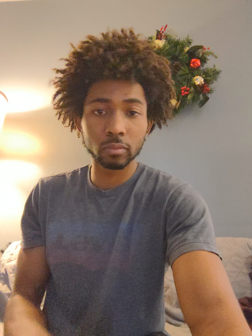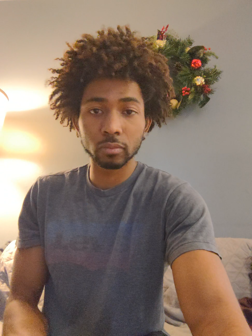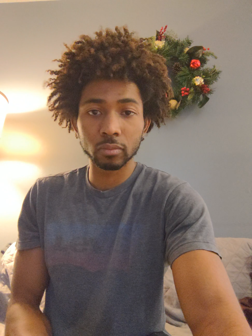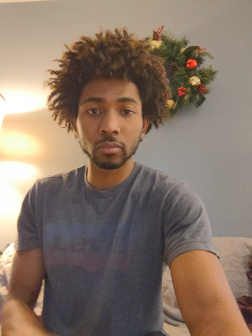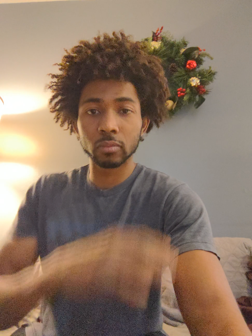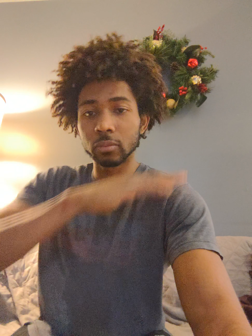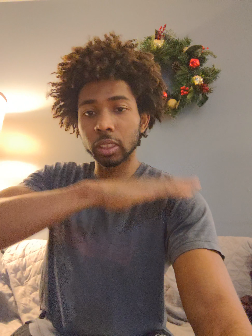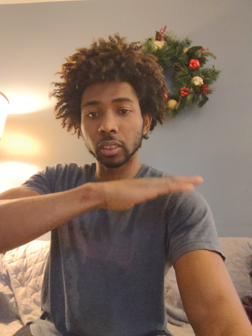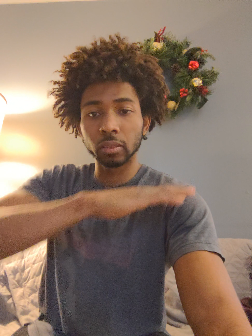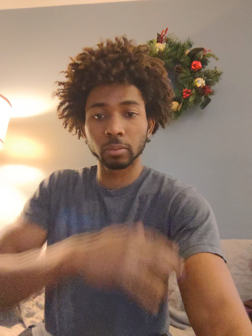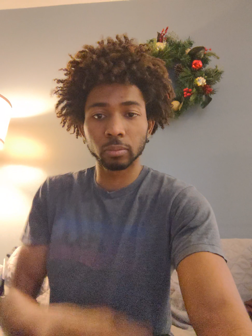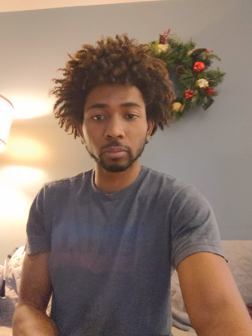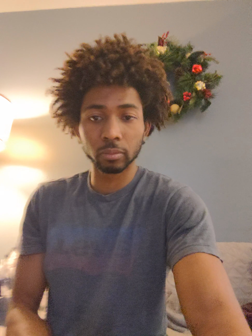table